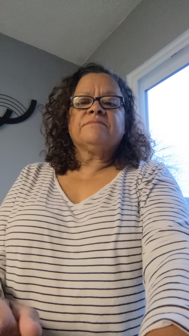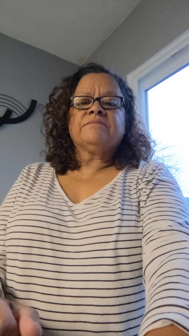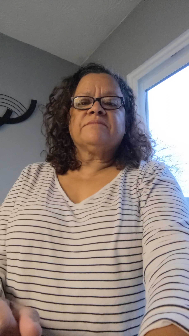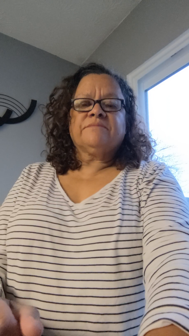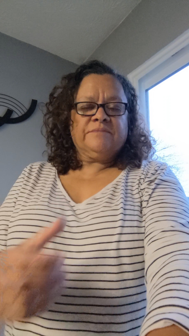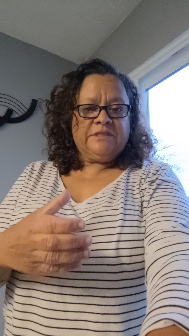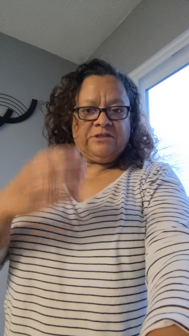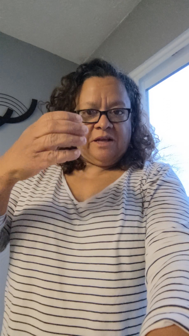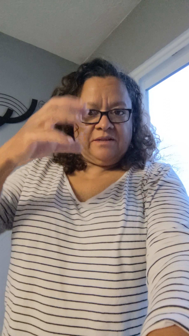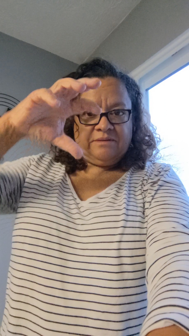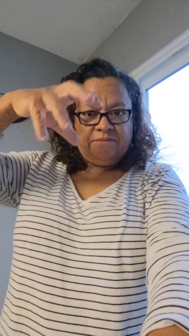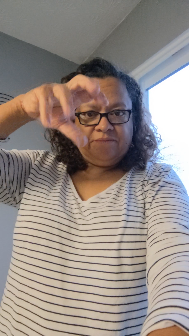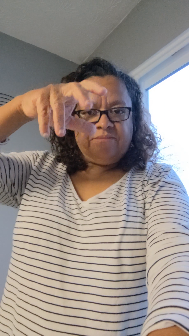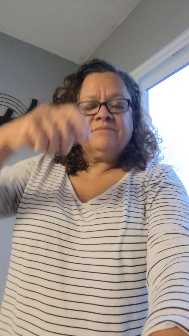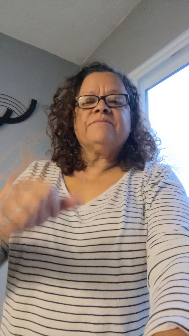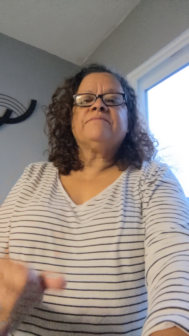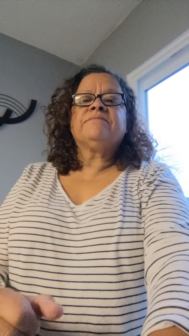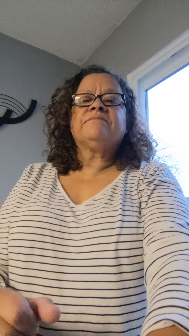jar